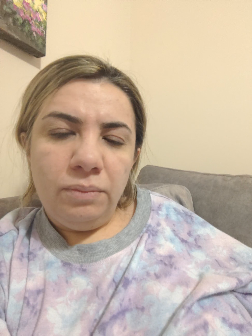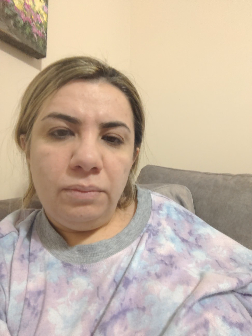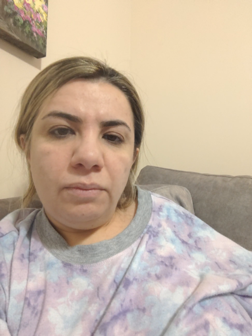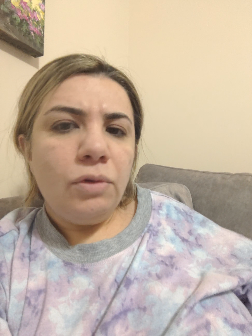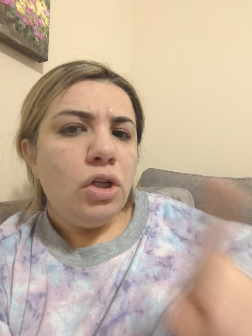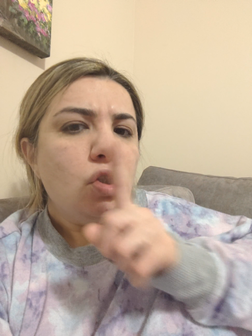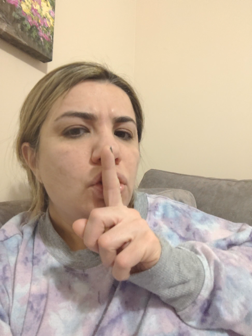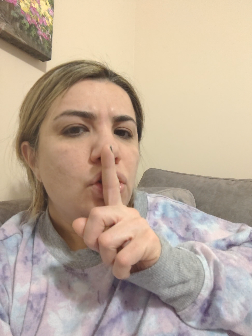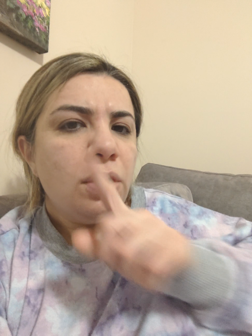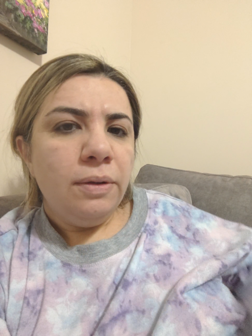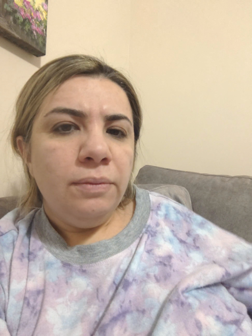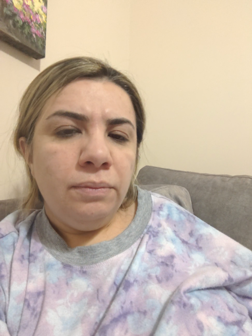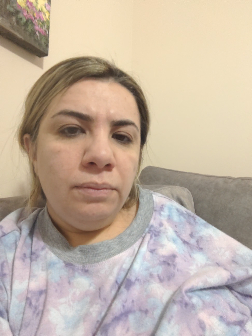shhh